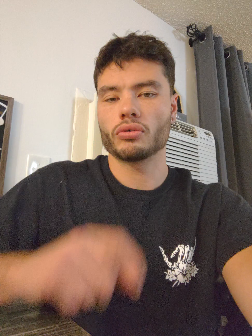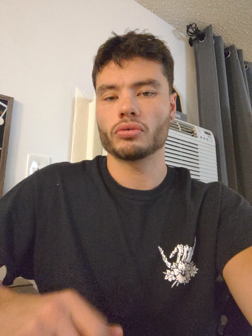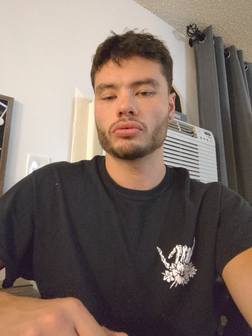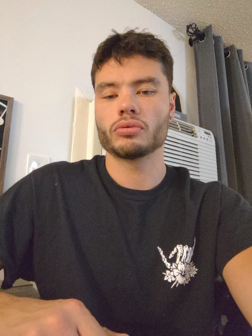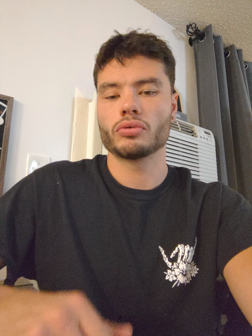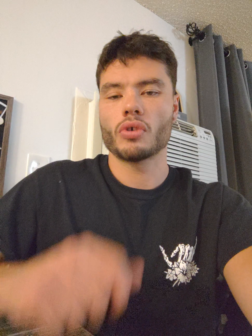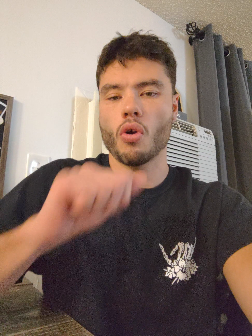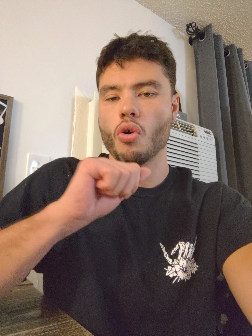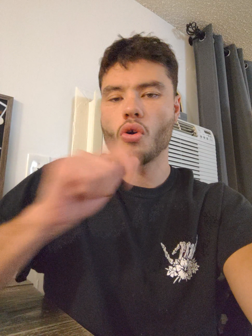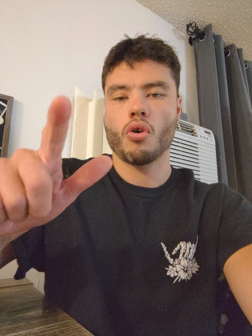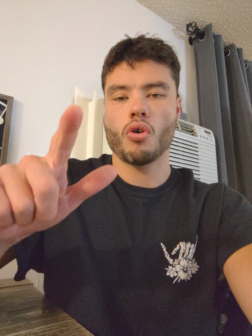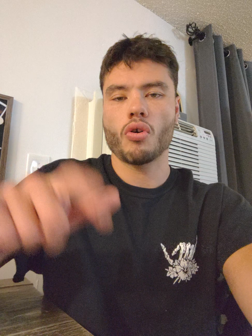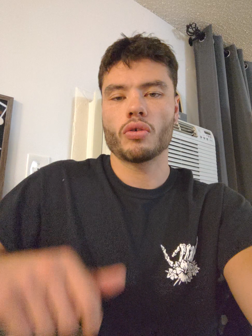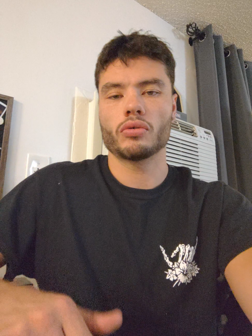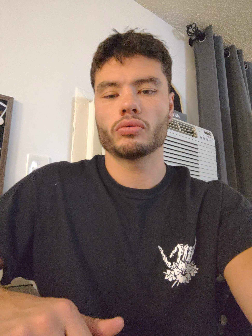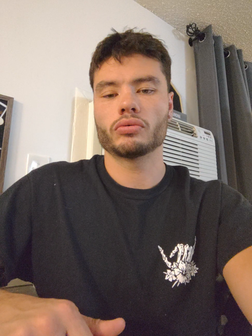all